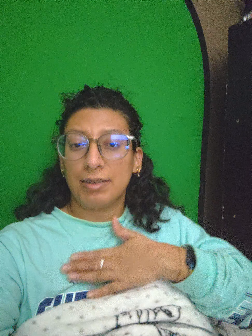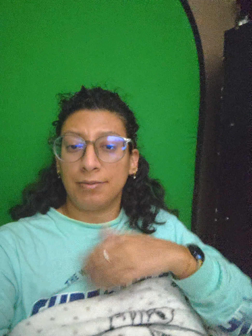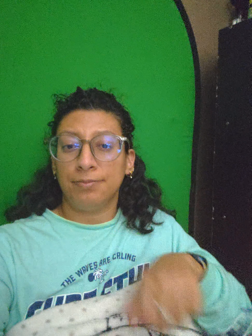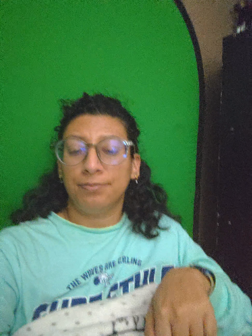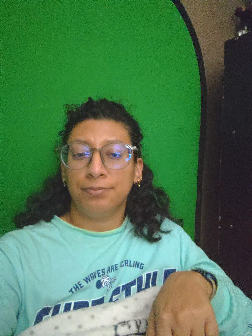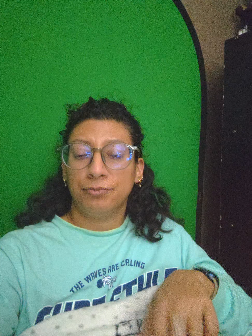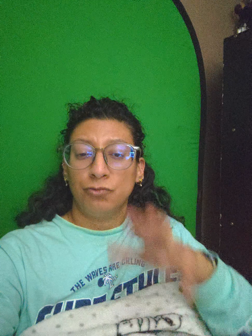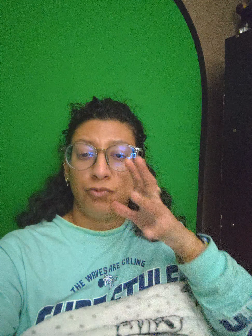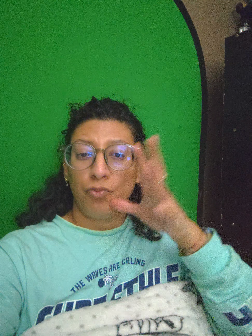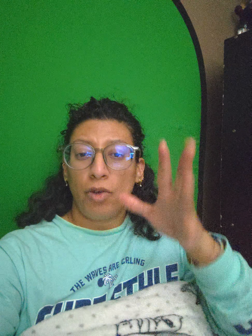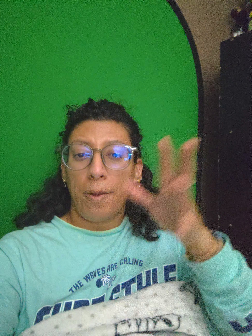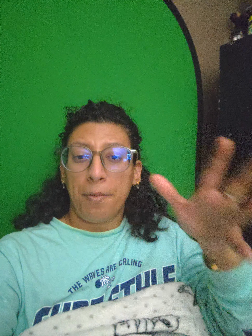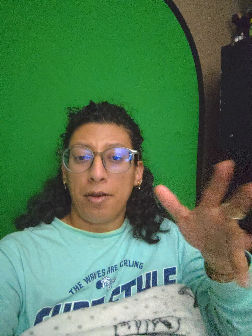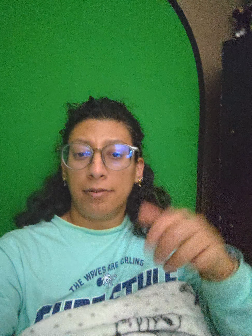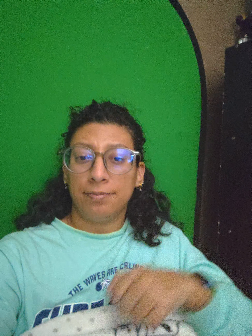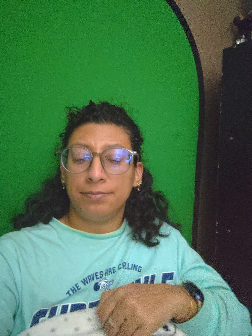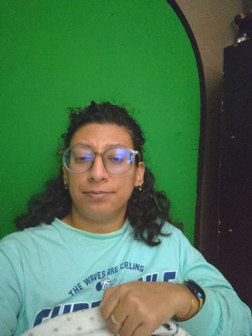grandma